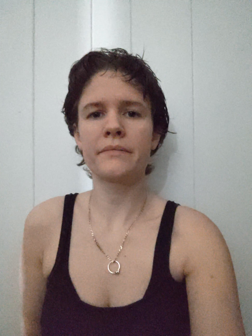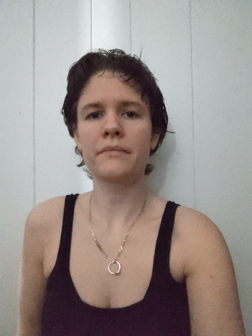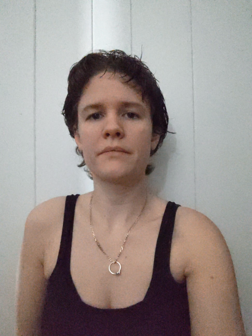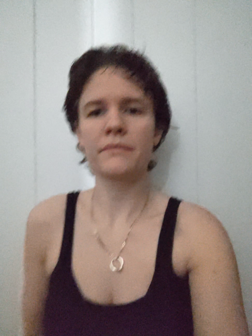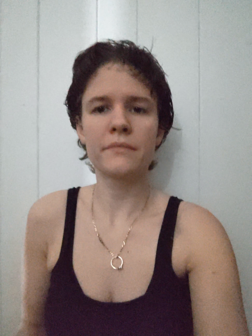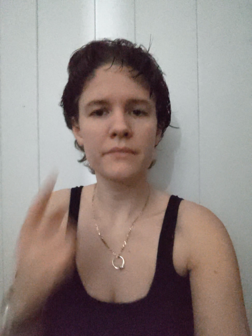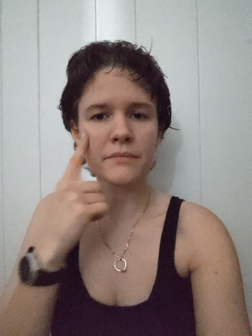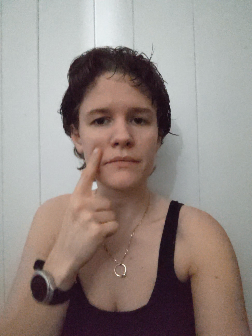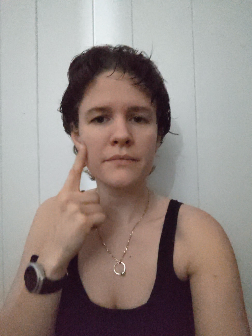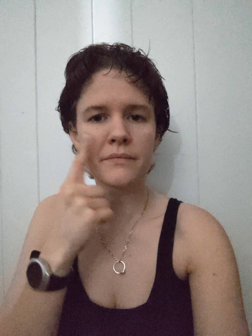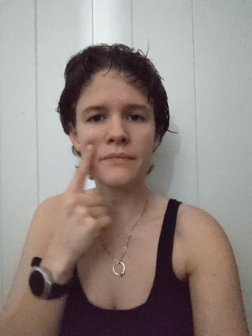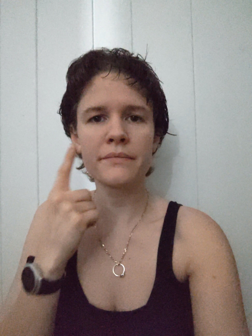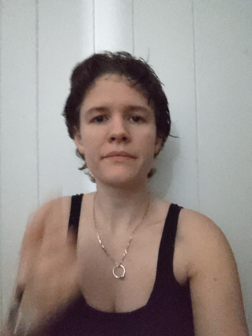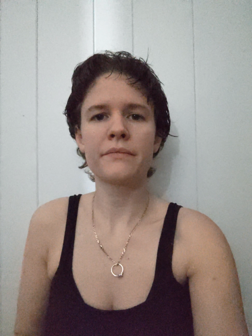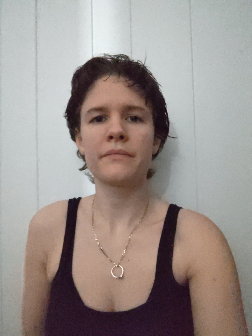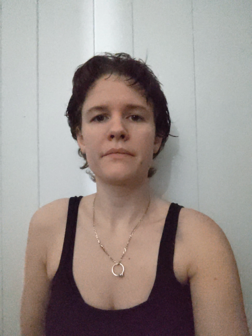cheek